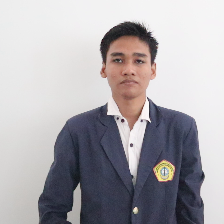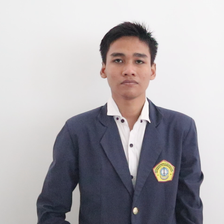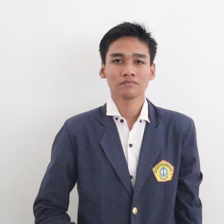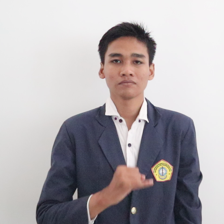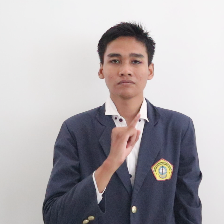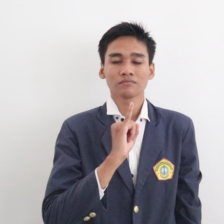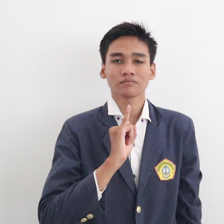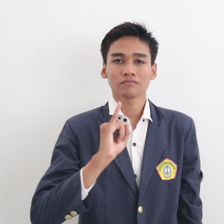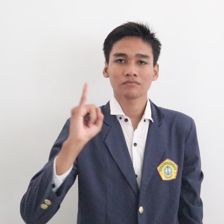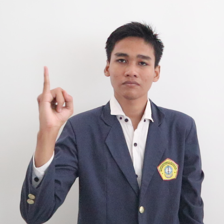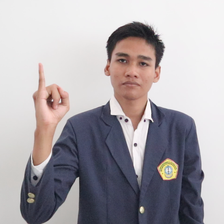I